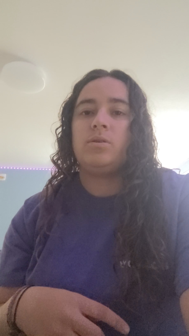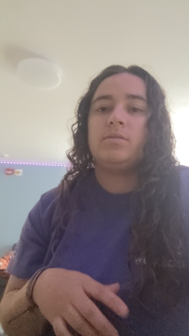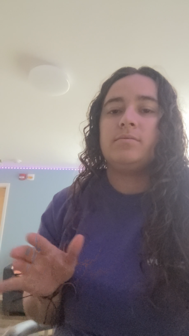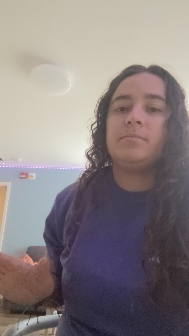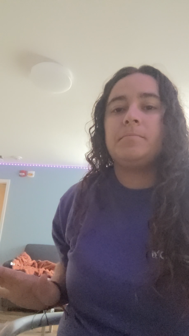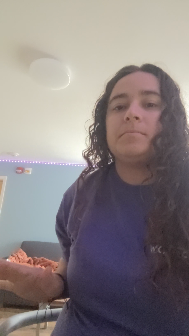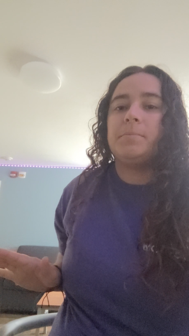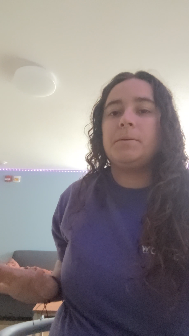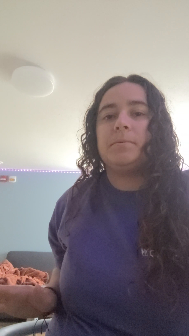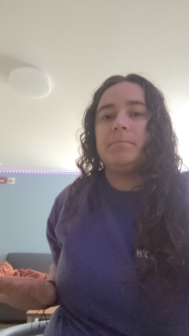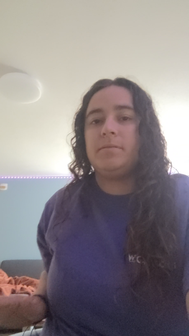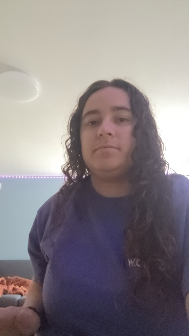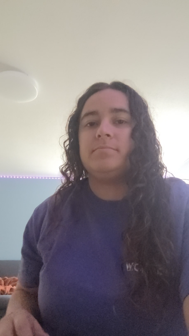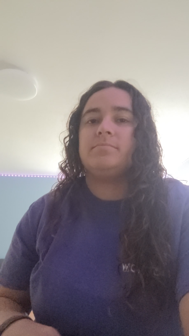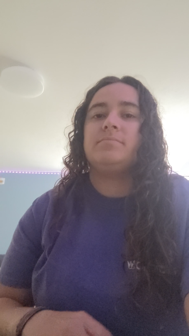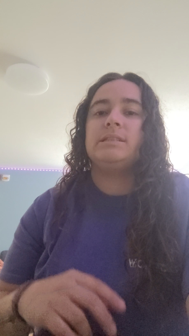penguin